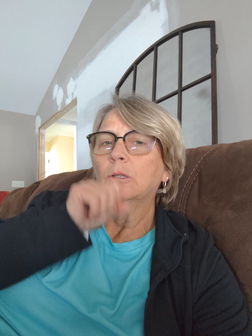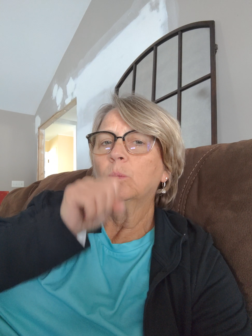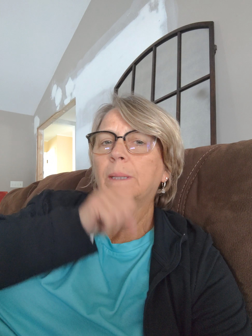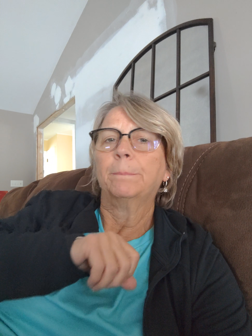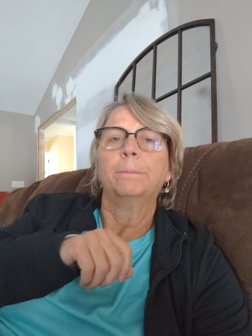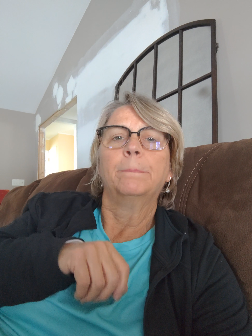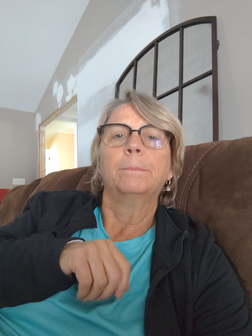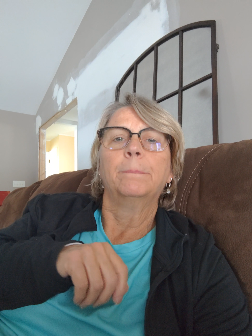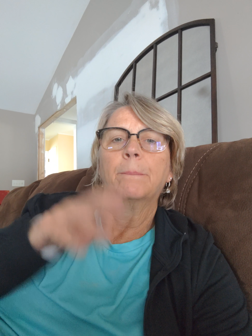ice cream